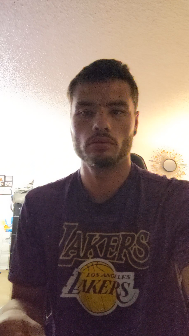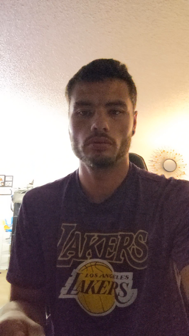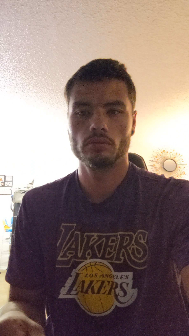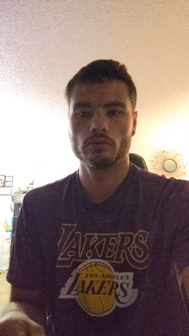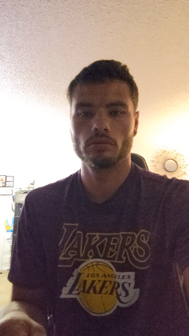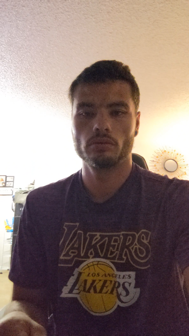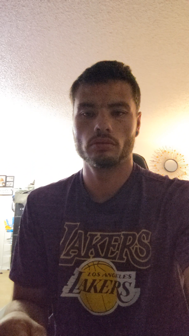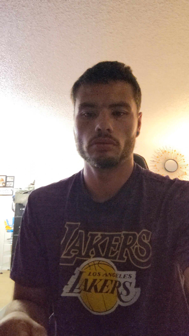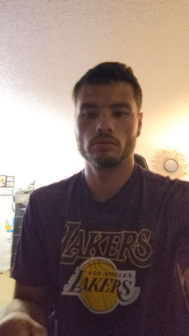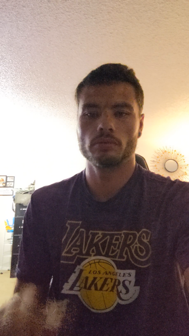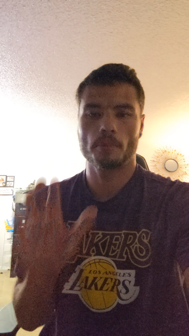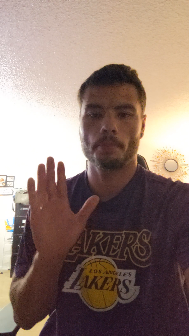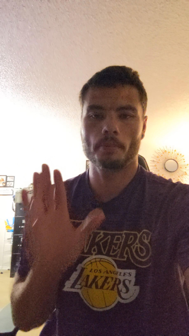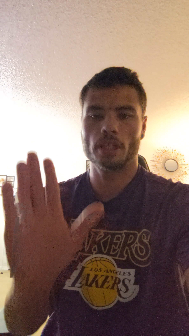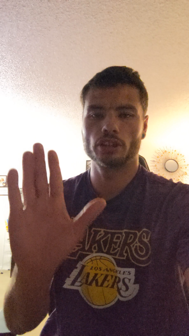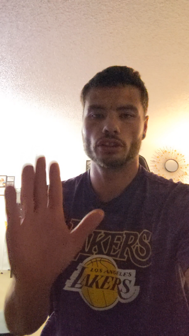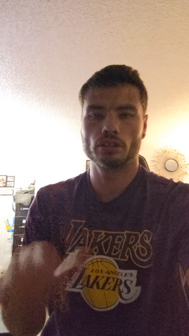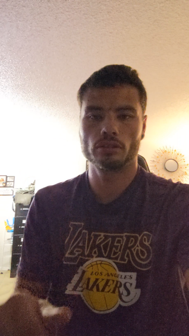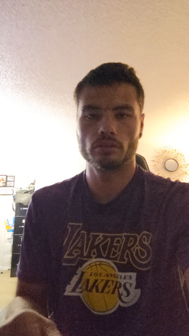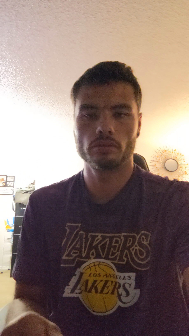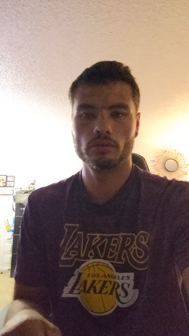push